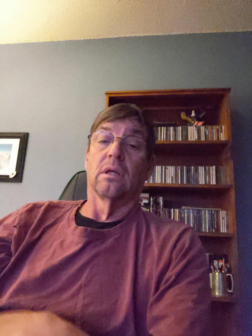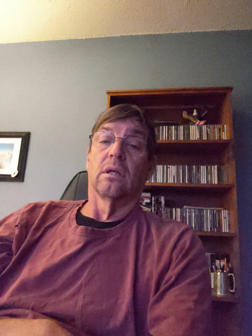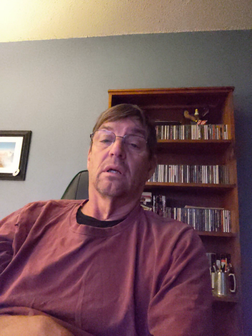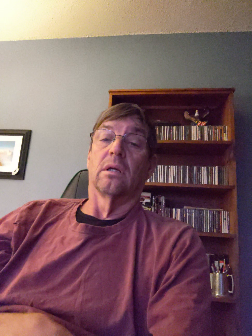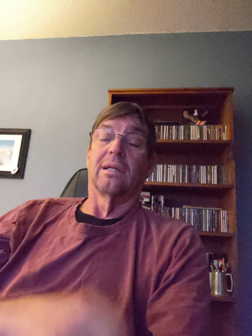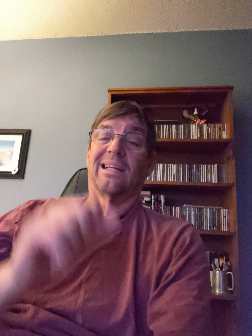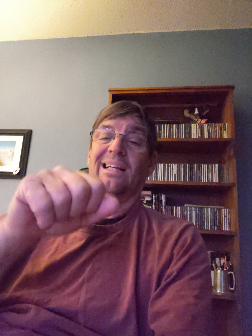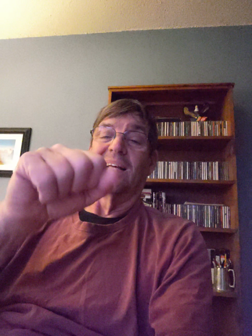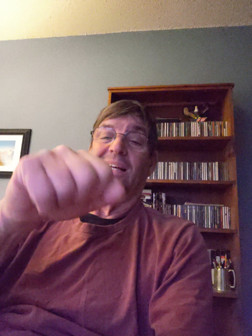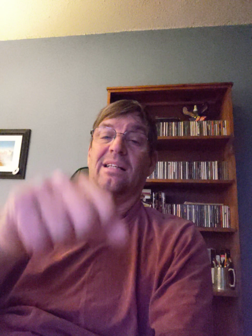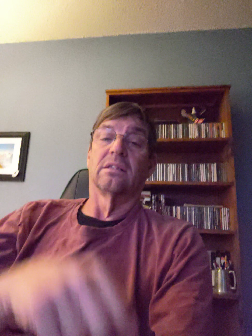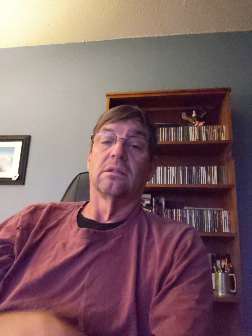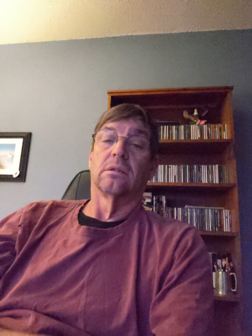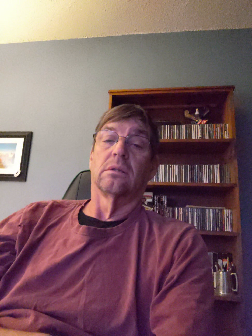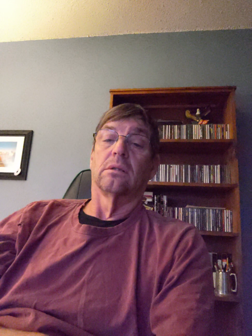yes